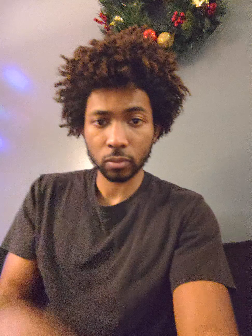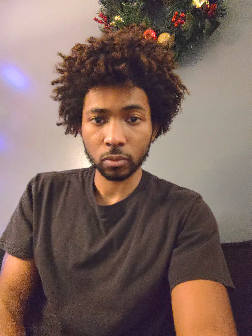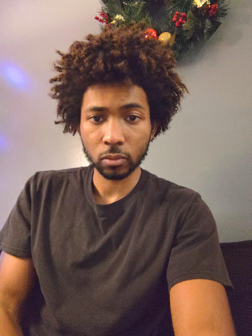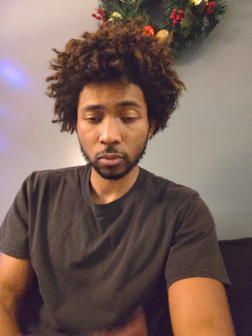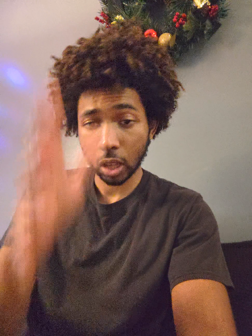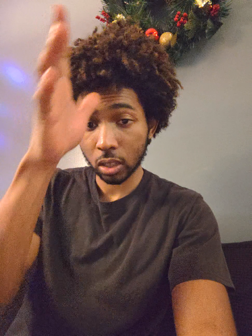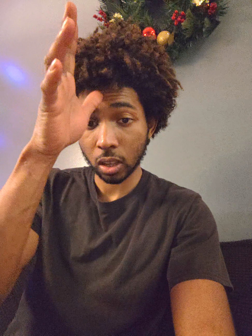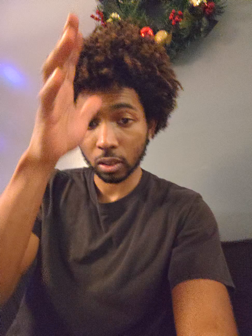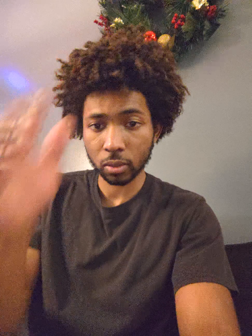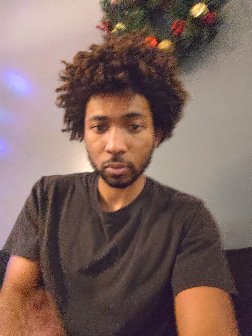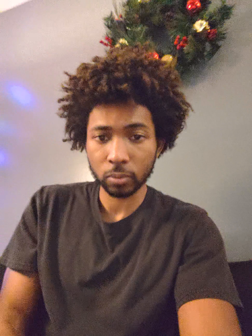dad